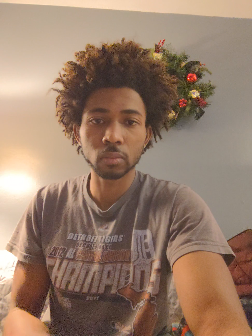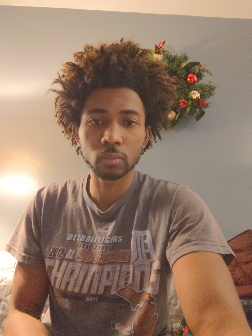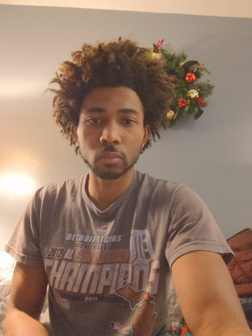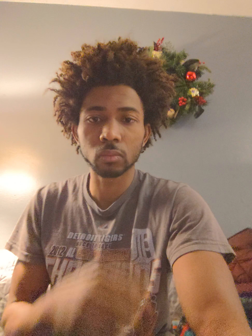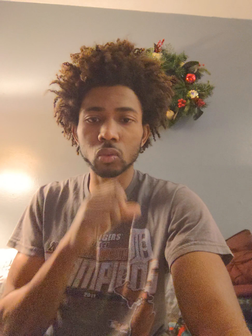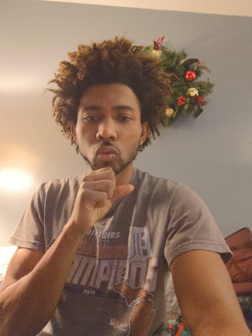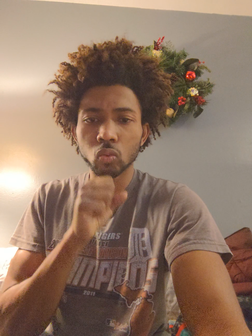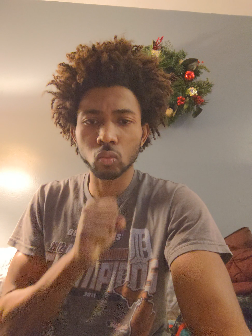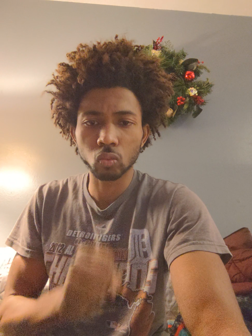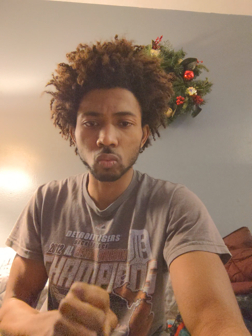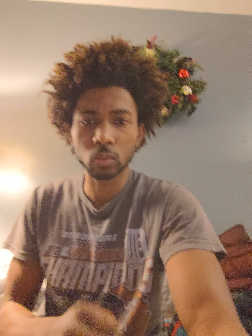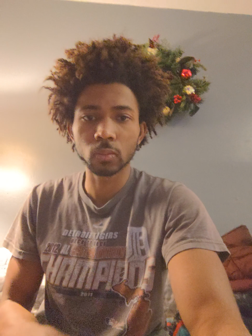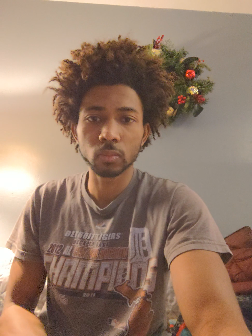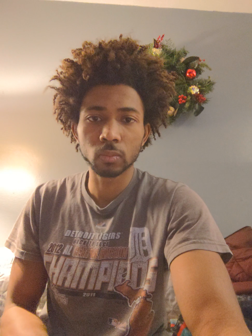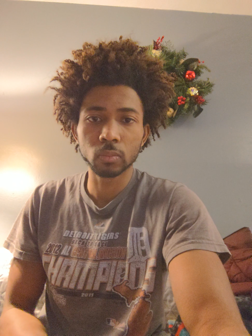old